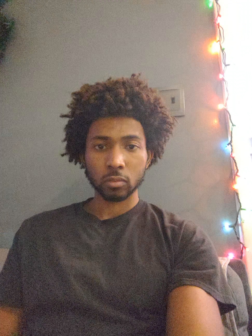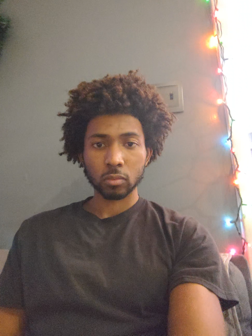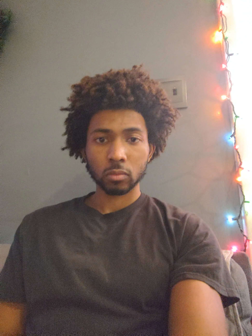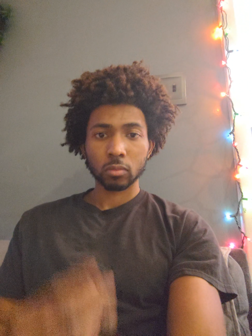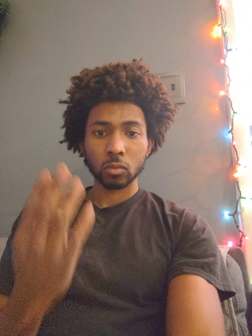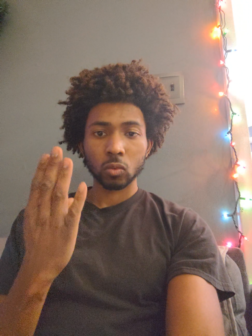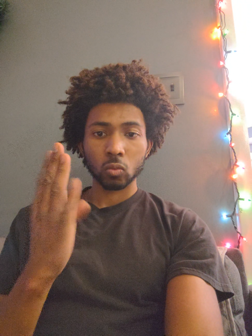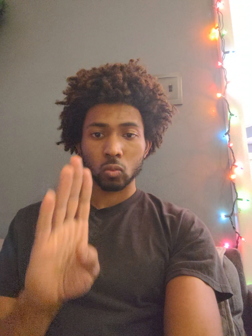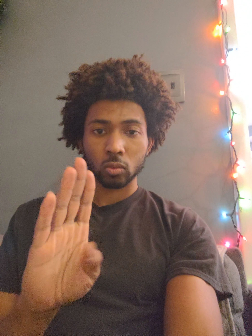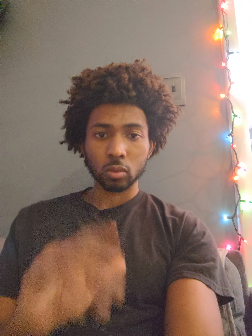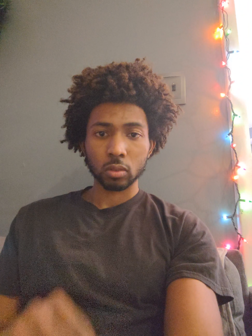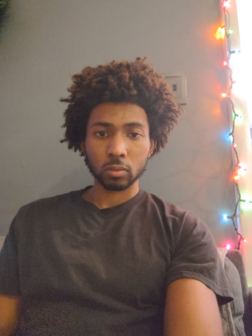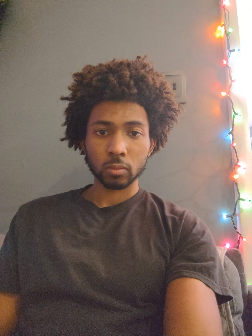close